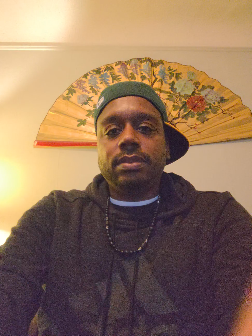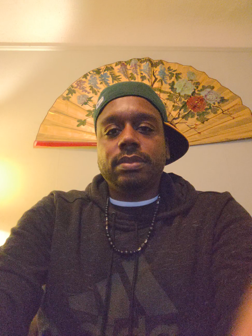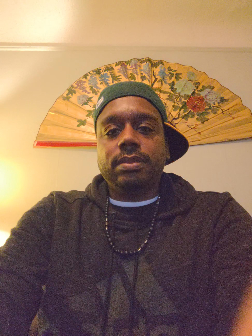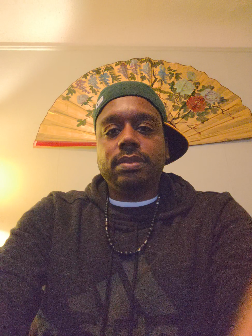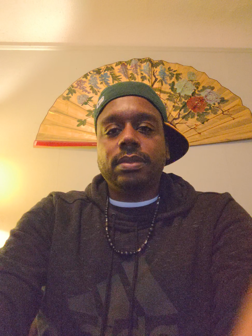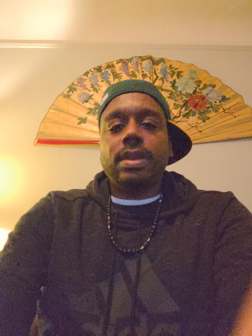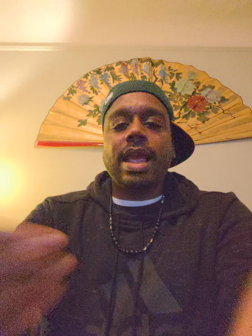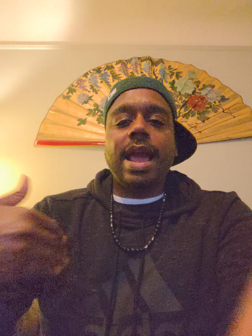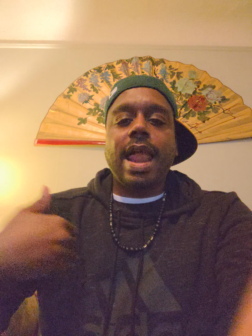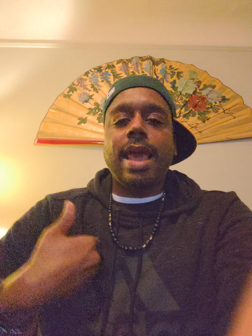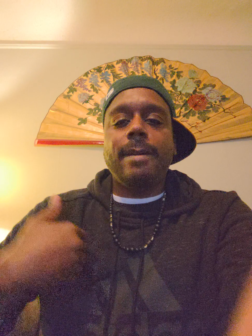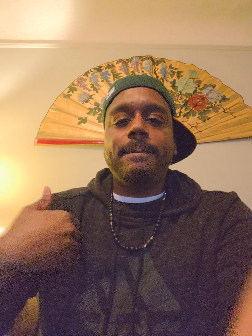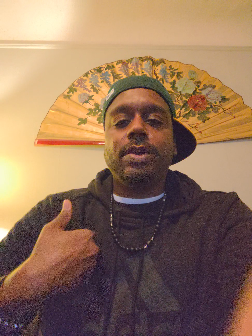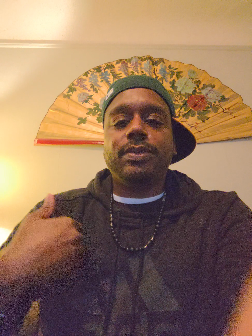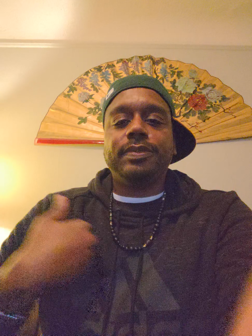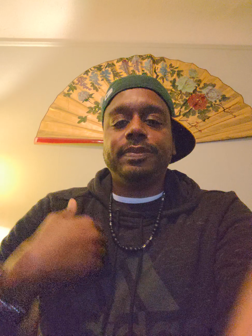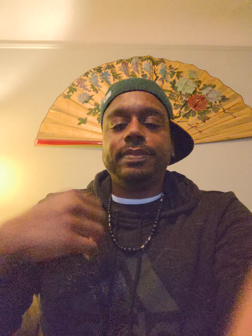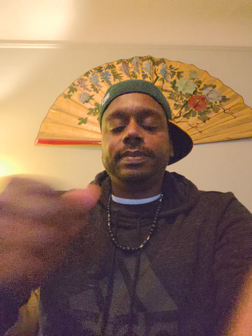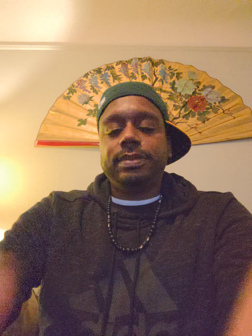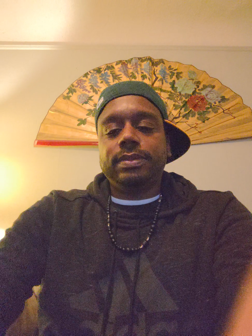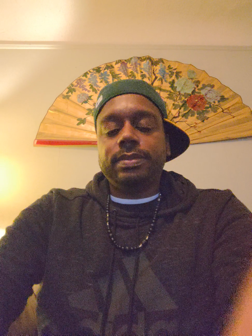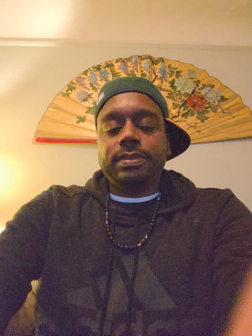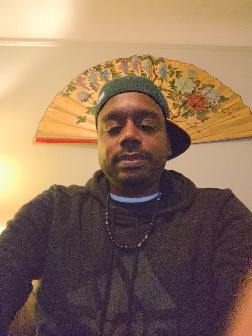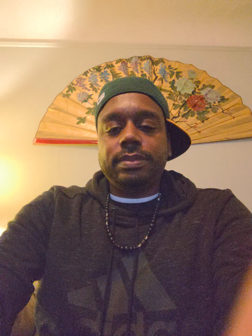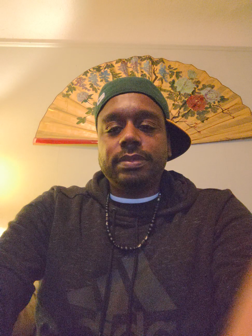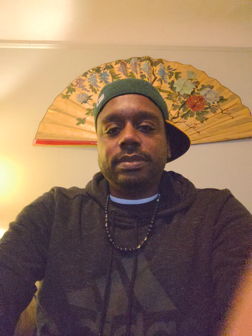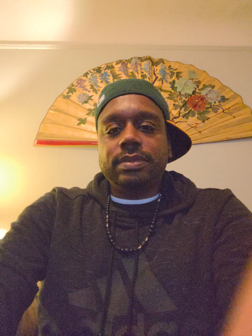animal